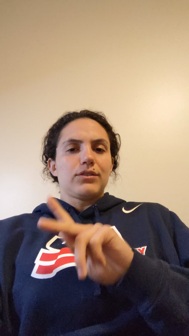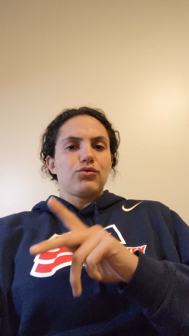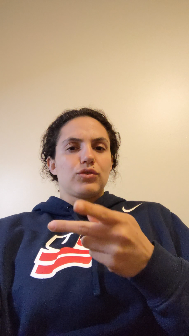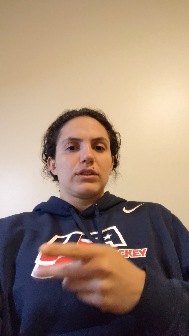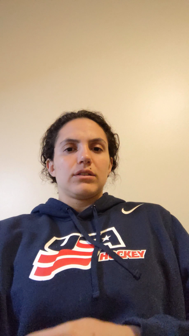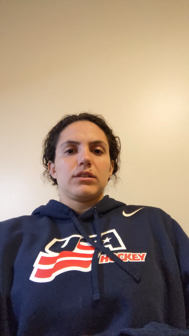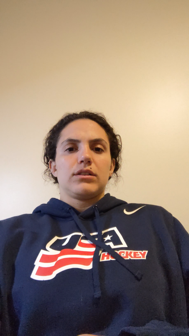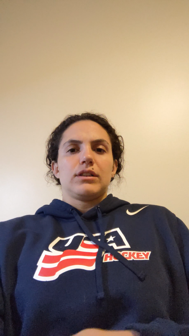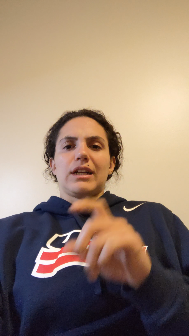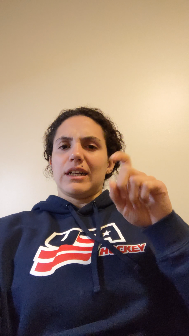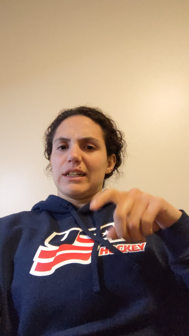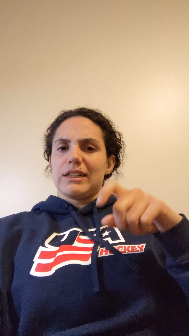need